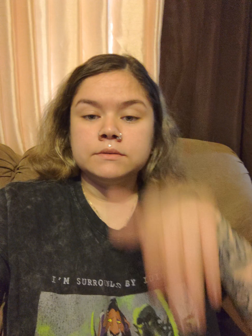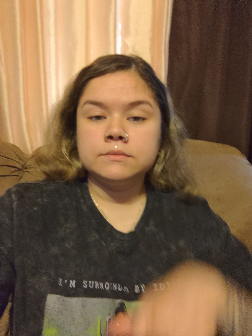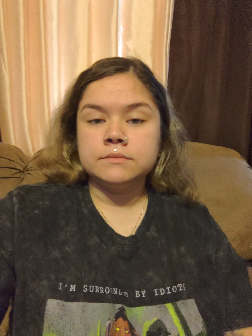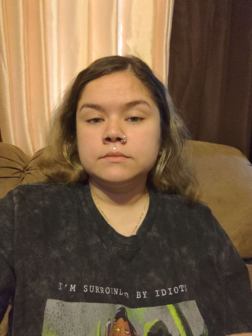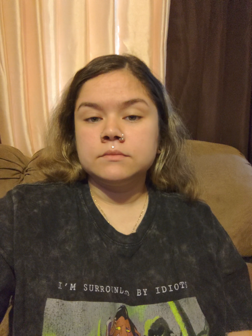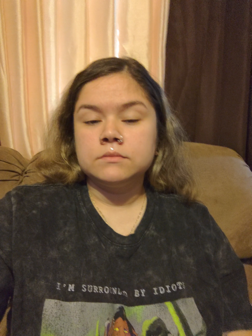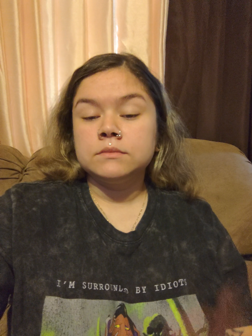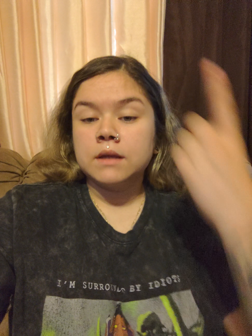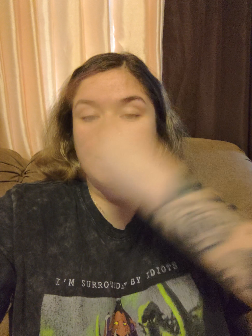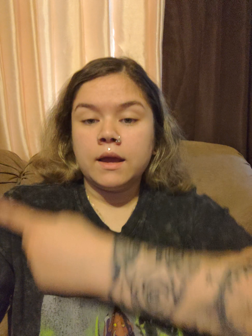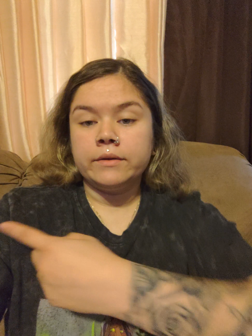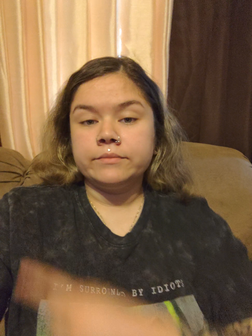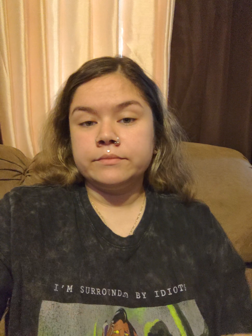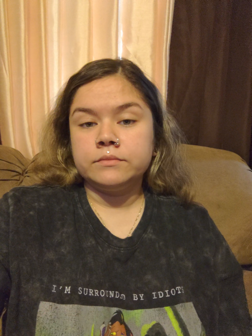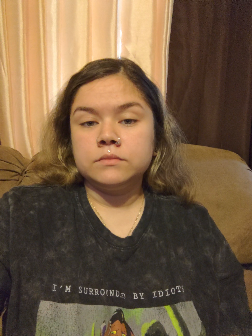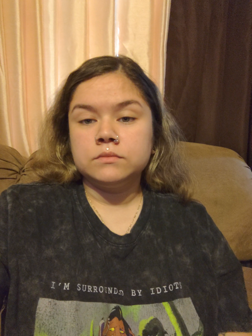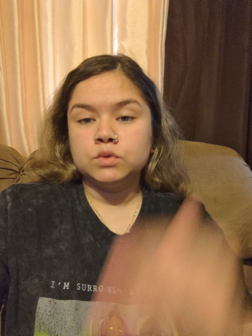day